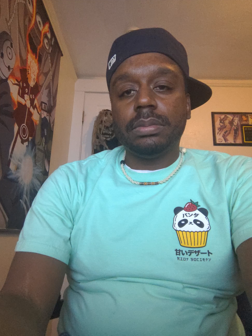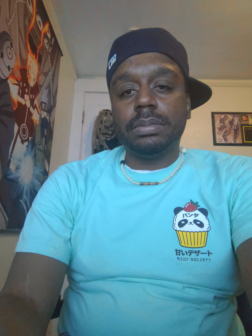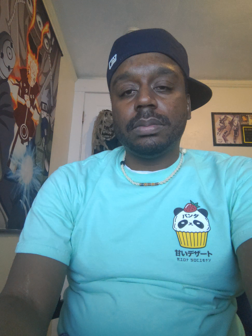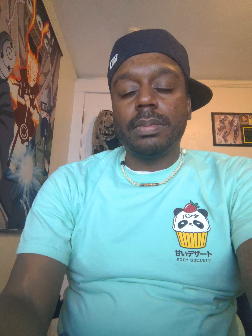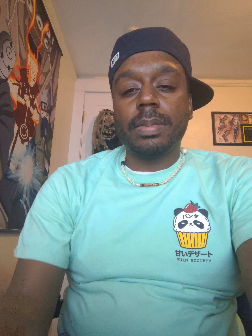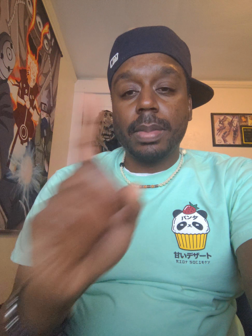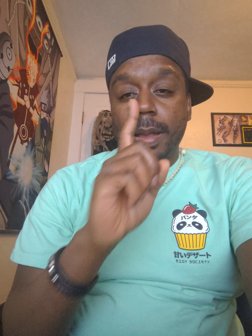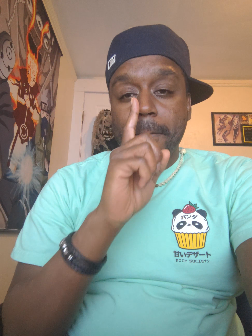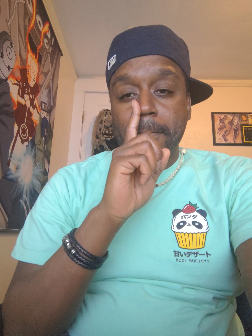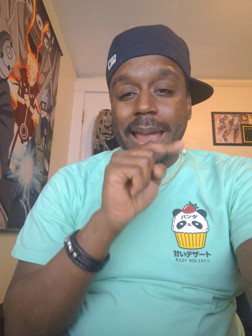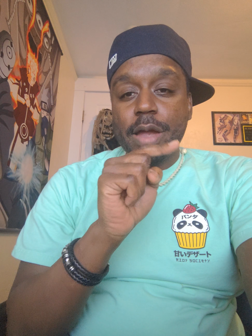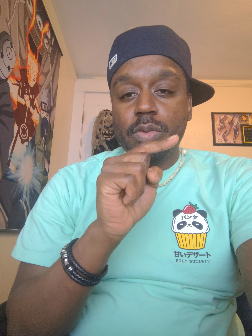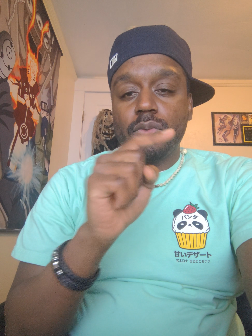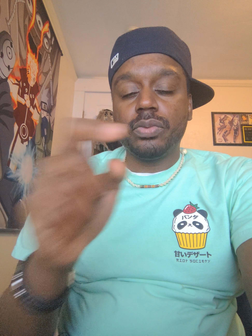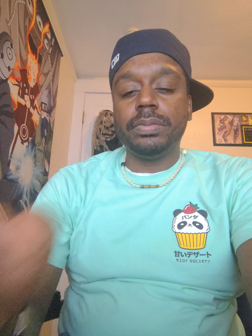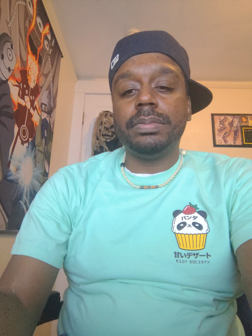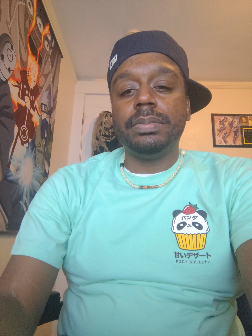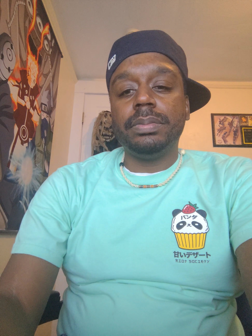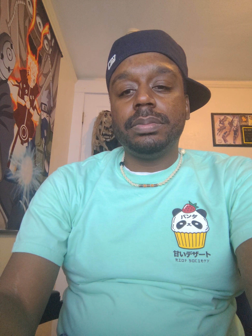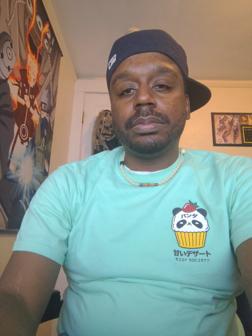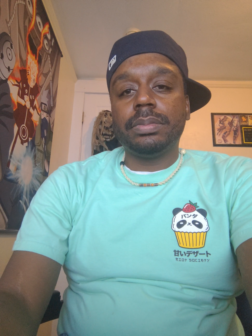mouse